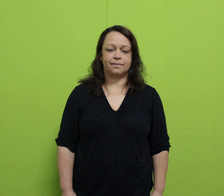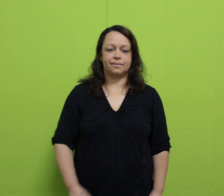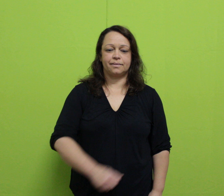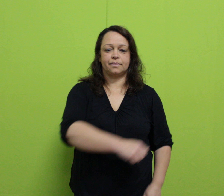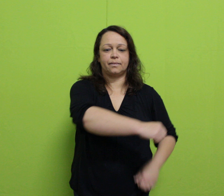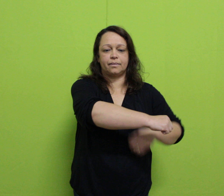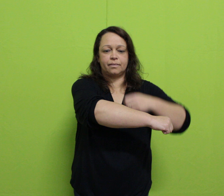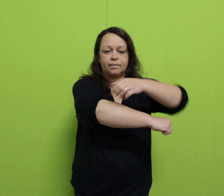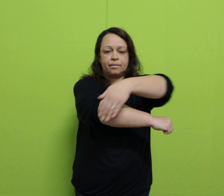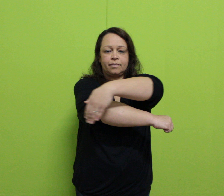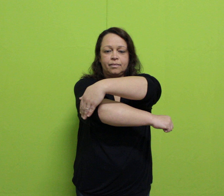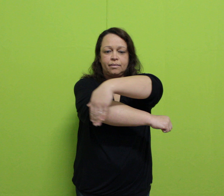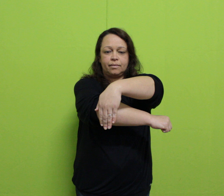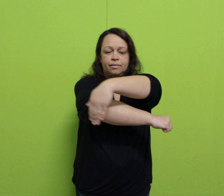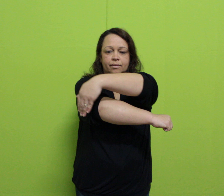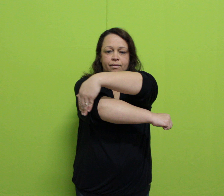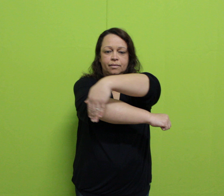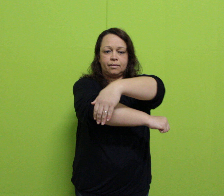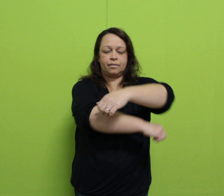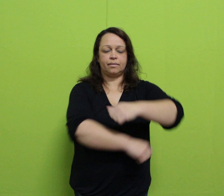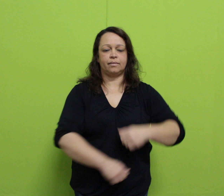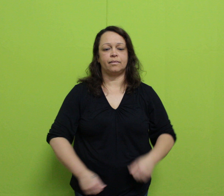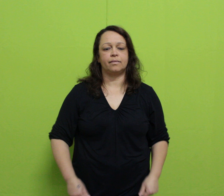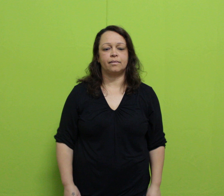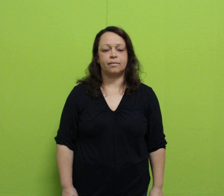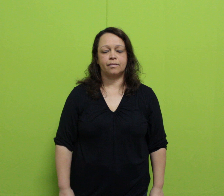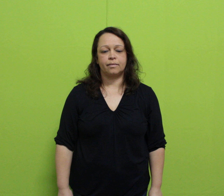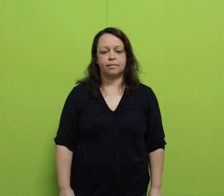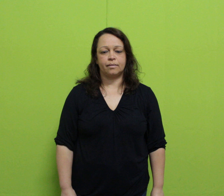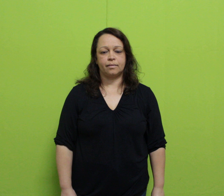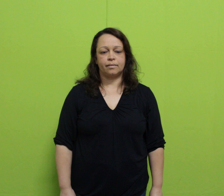esquina